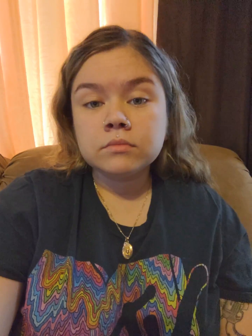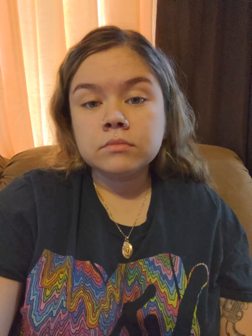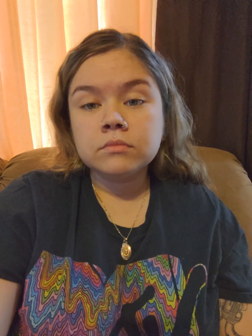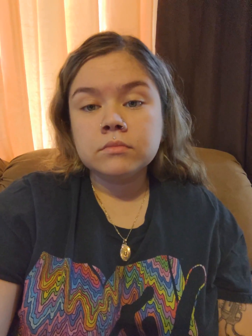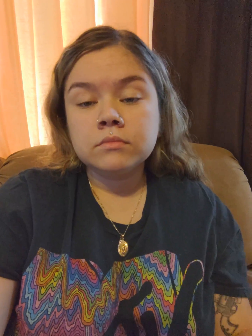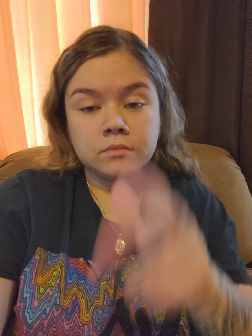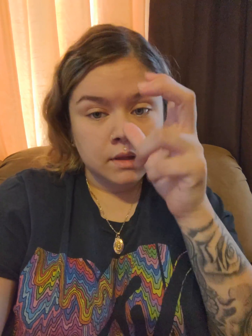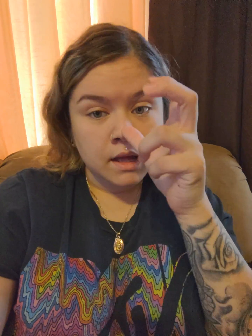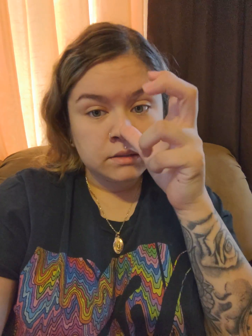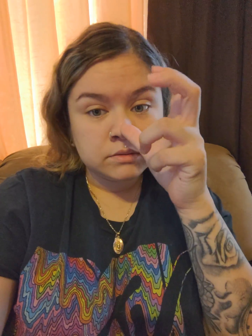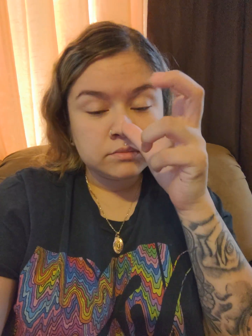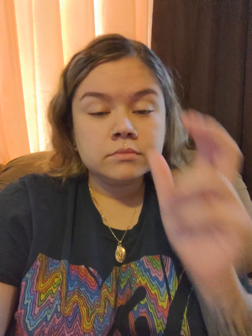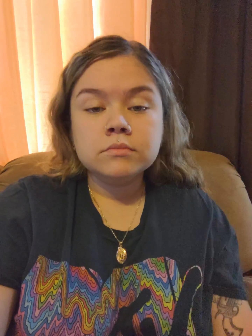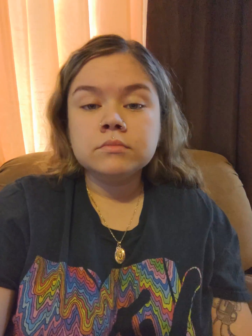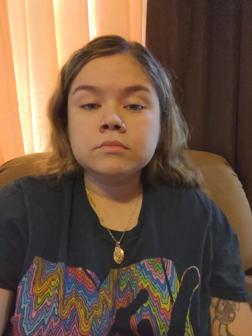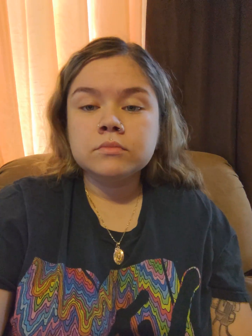ant